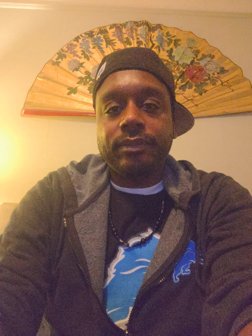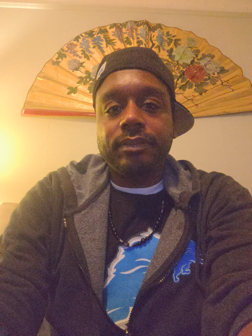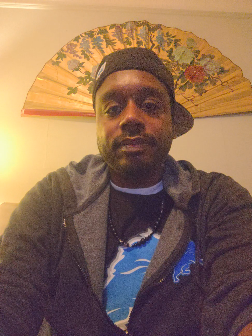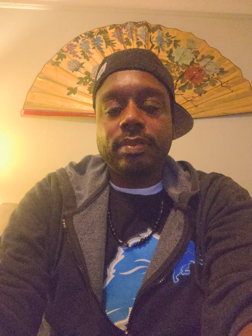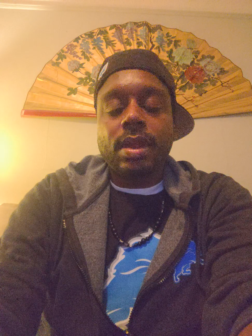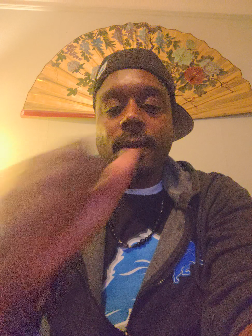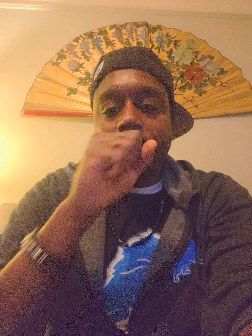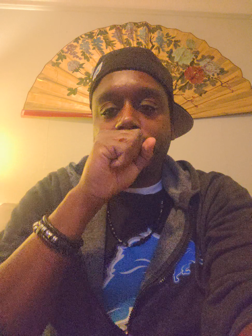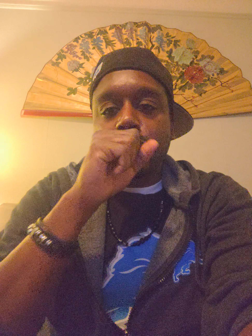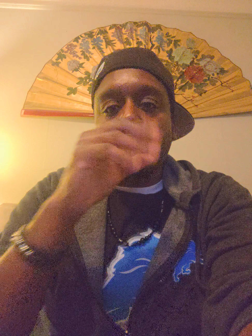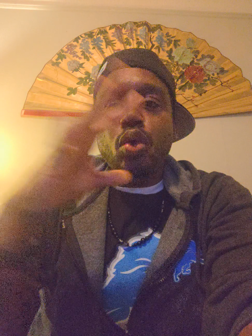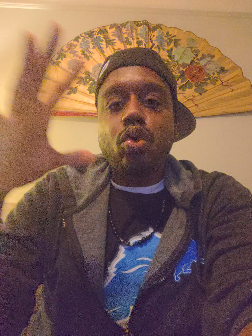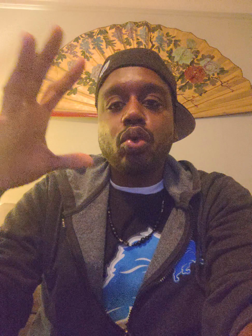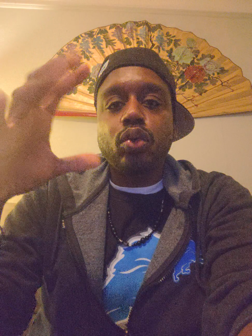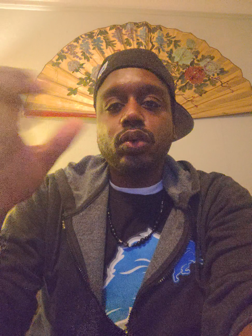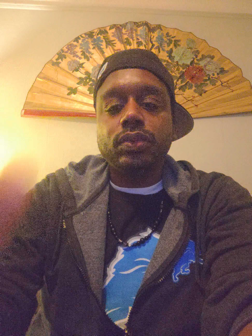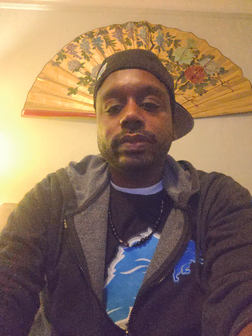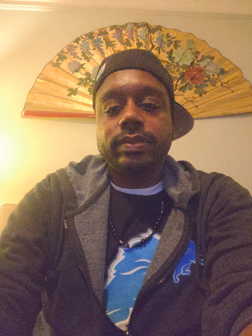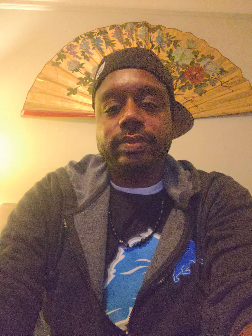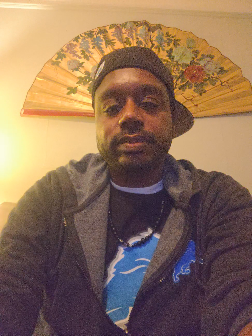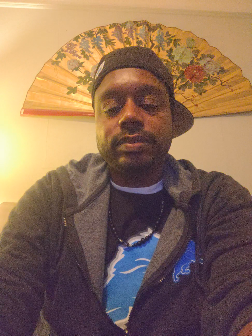balloon